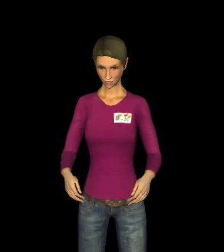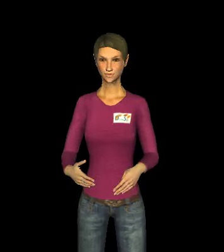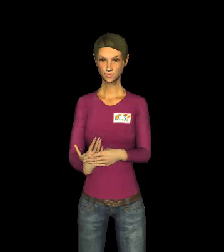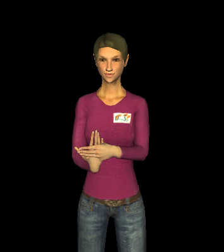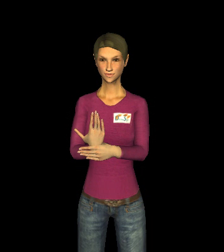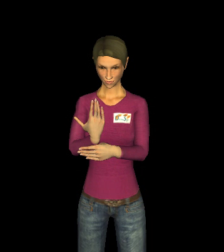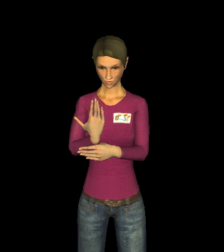صباح